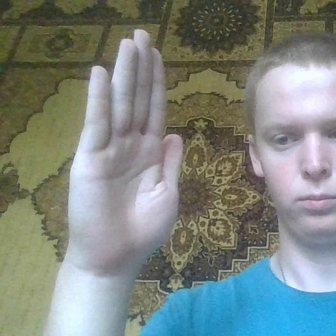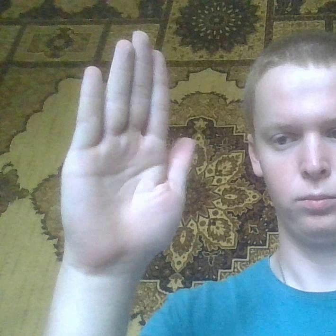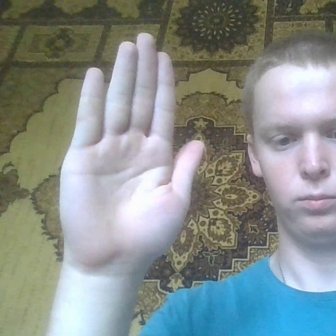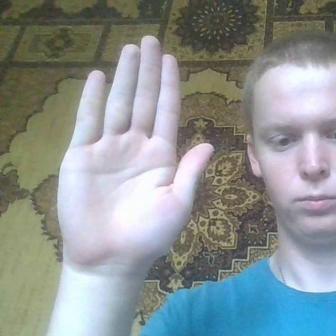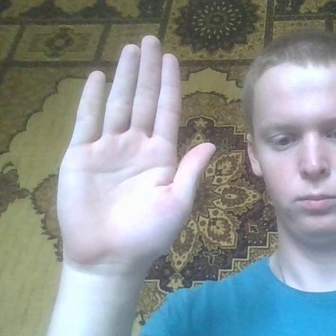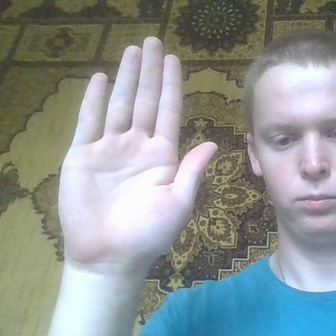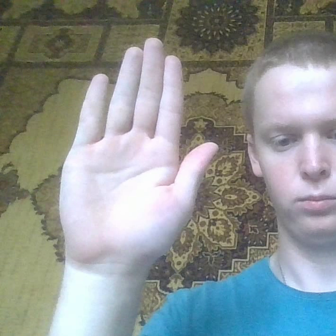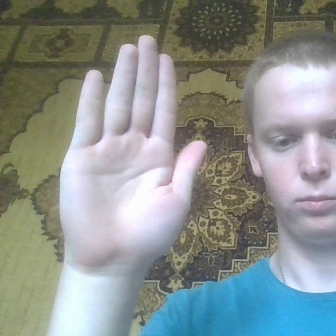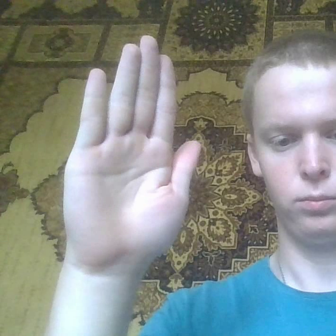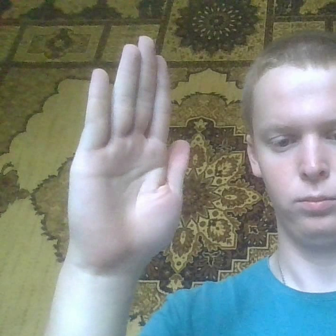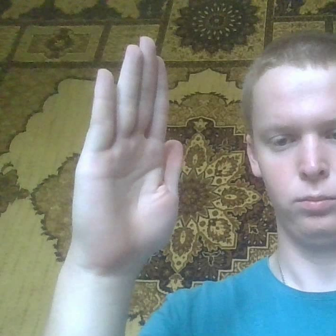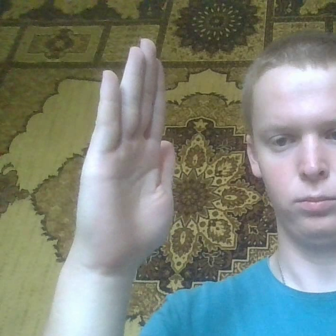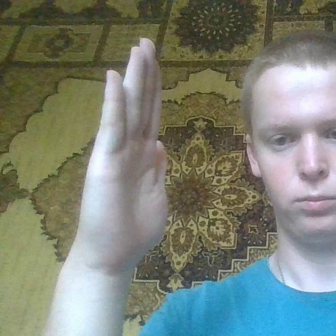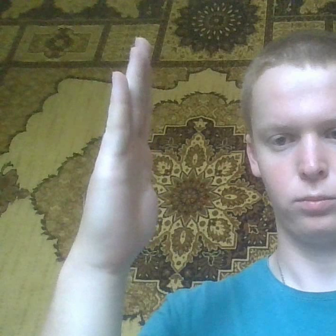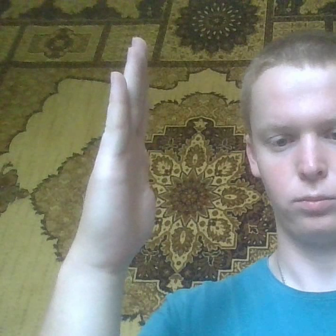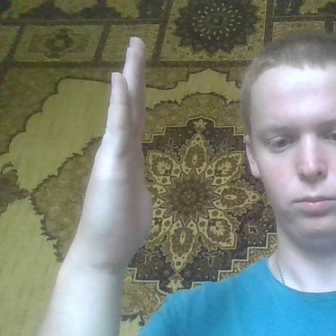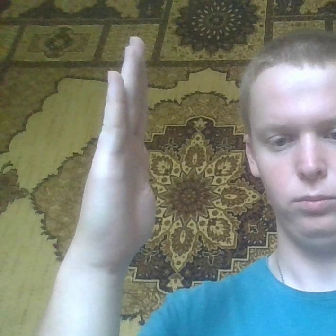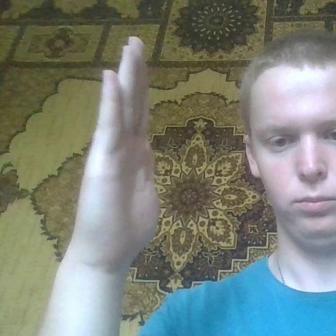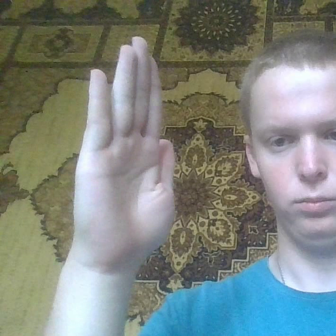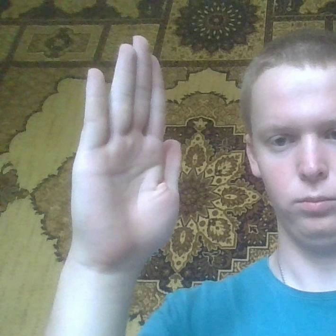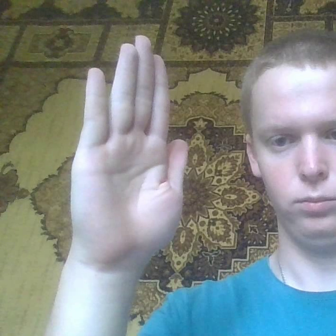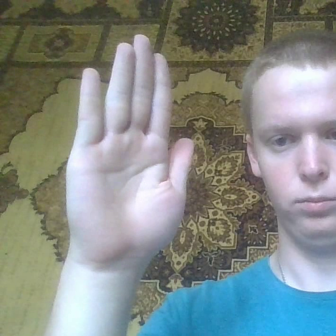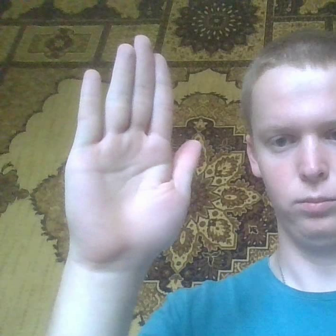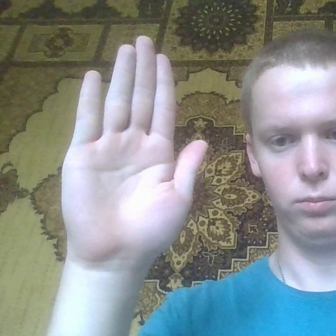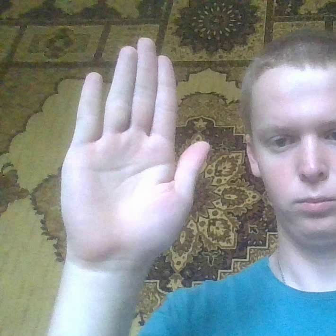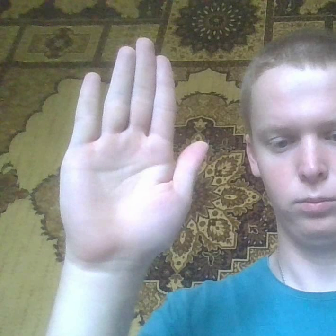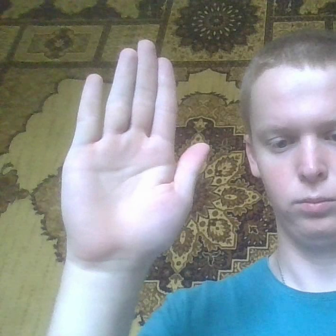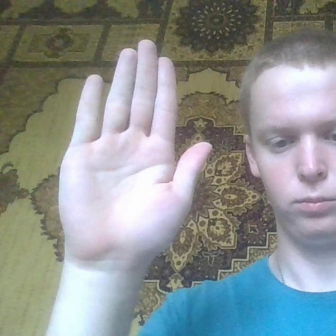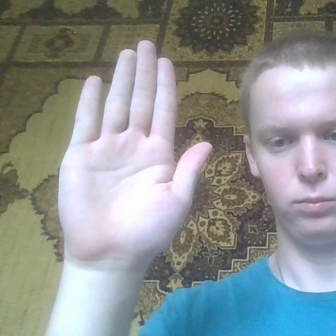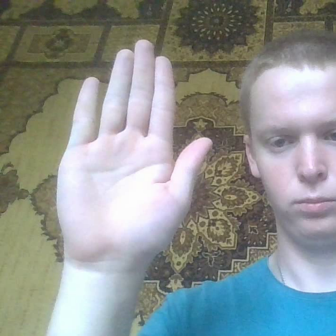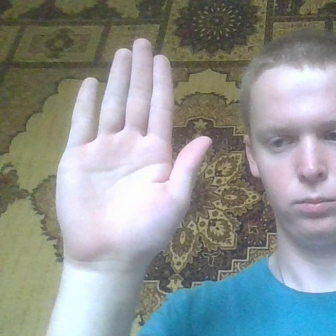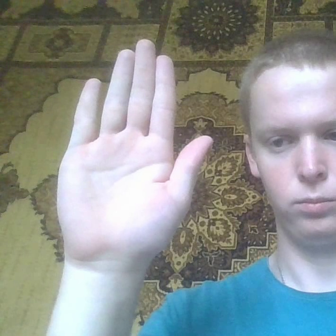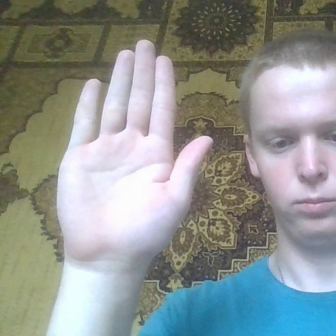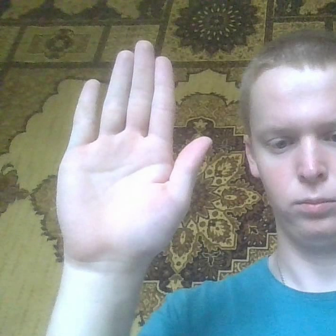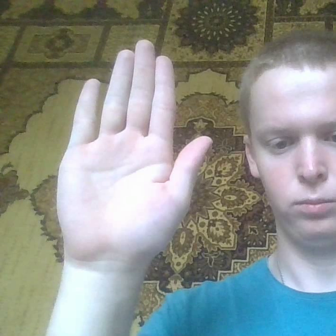В